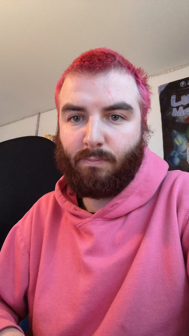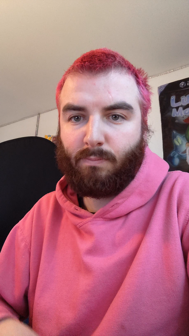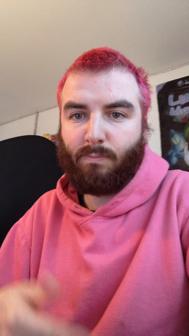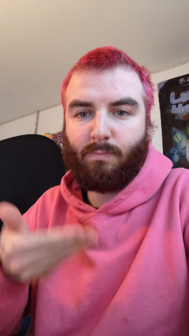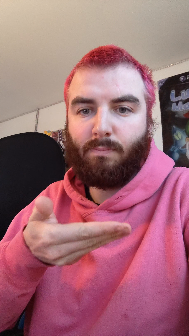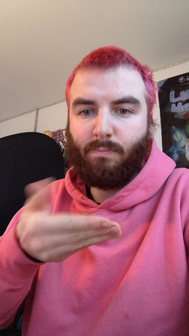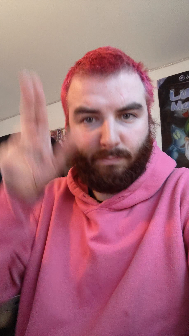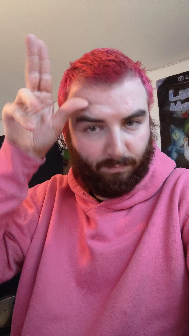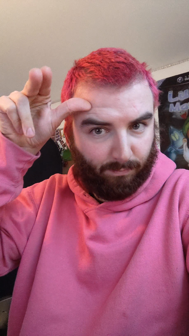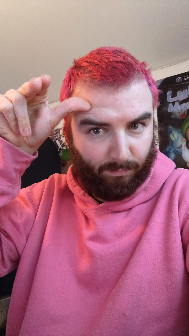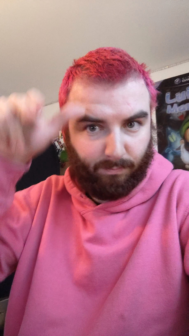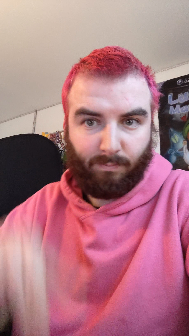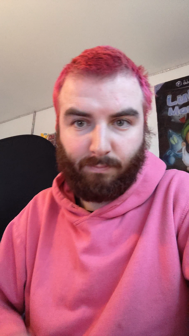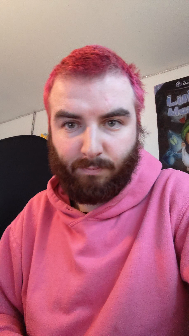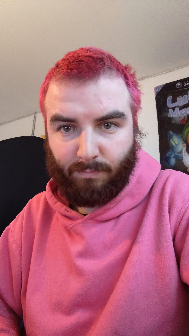pony